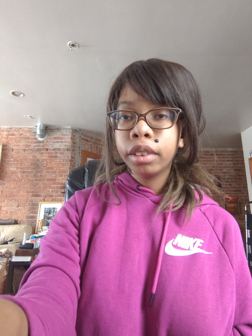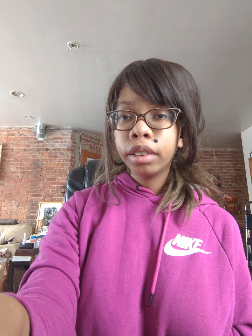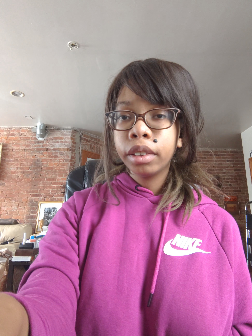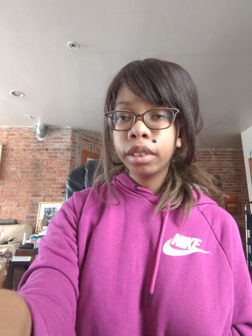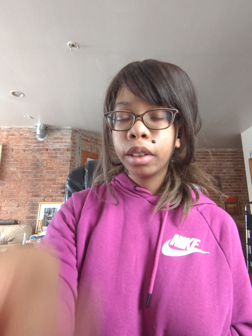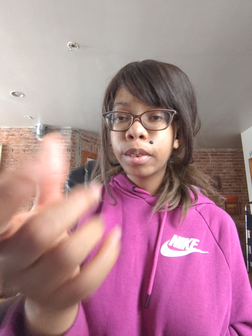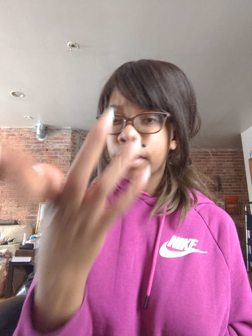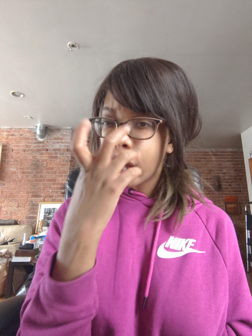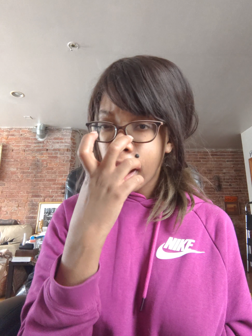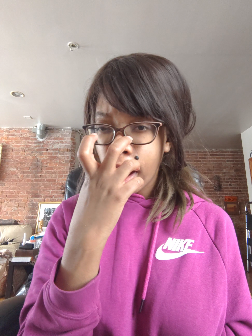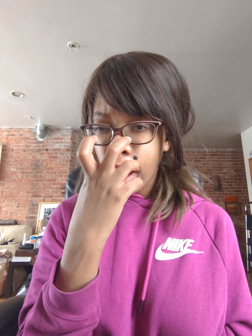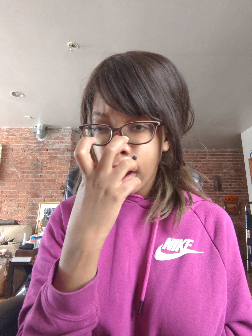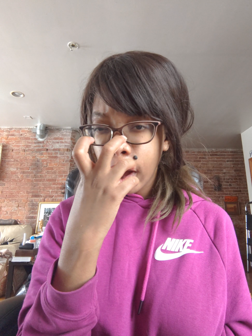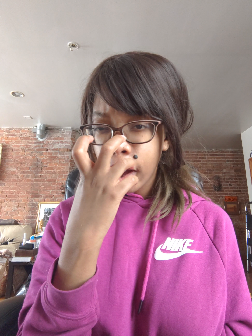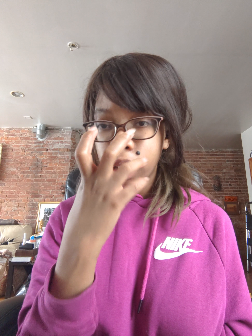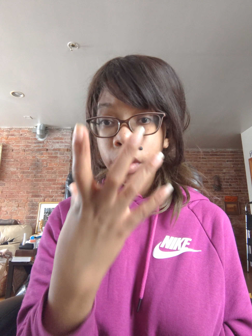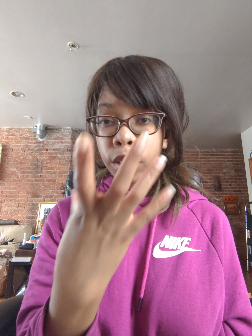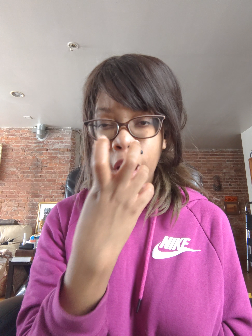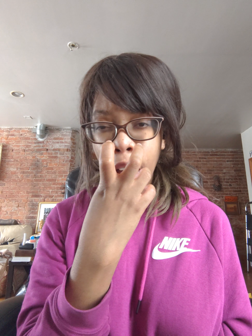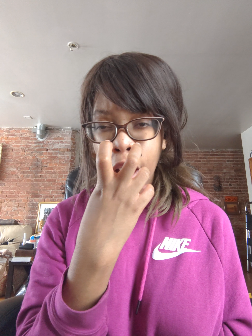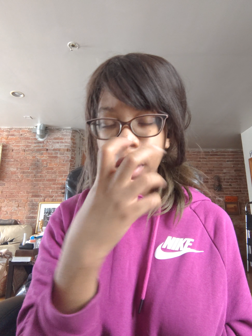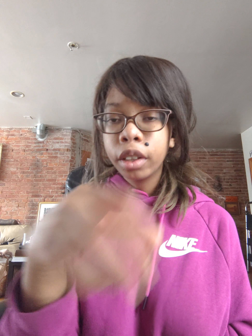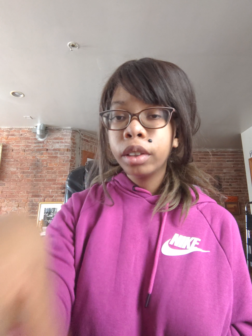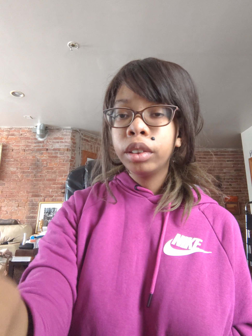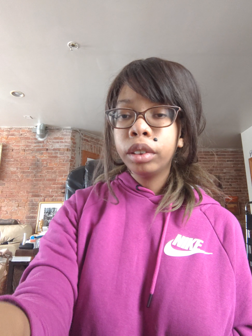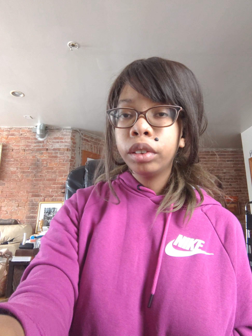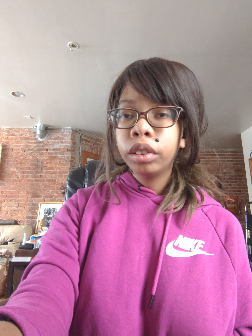mad